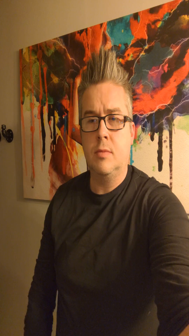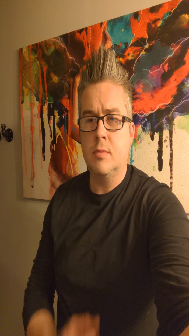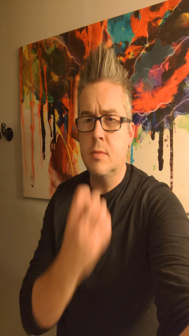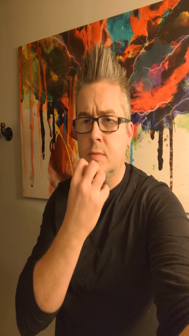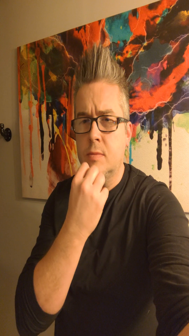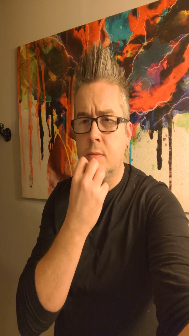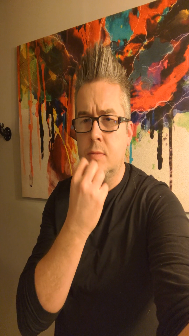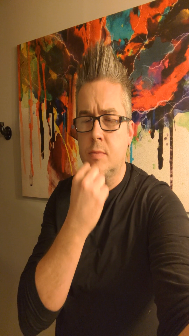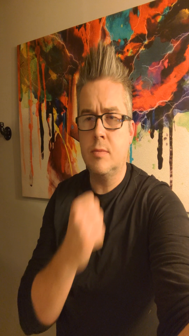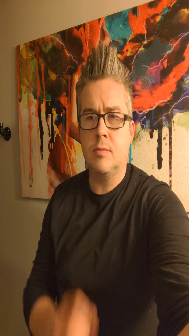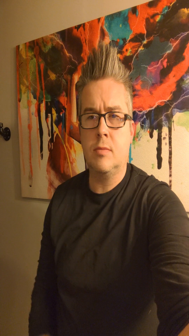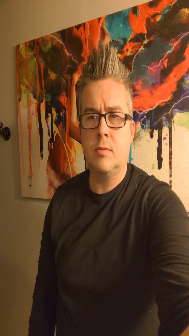underwear